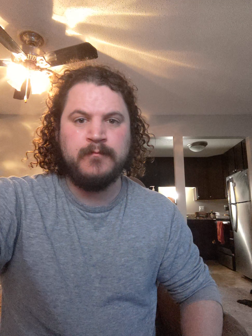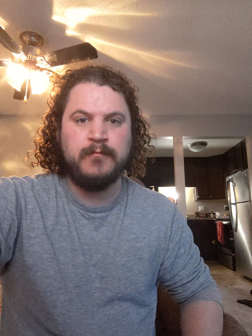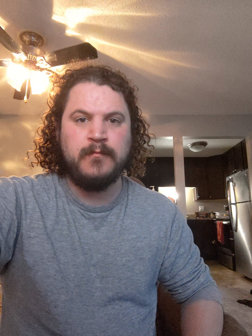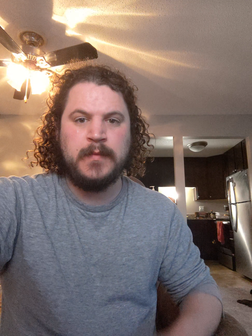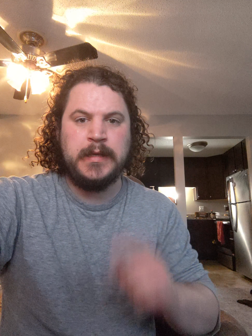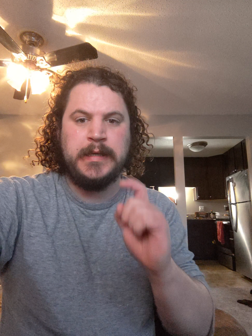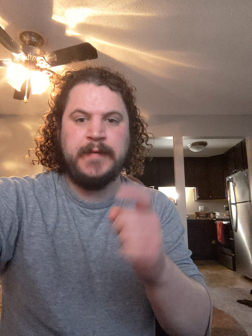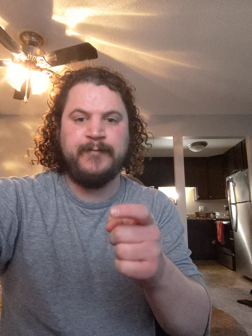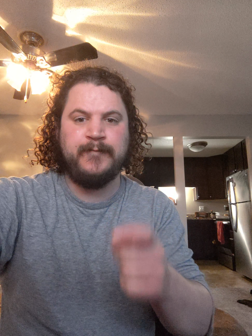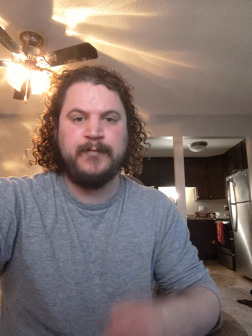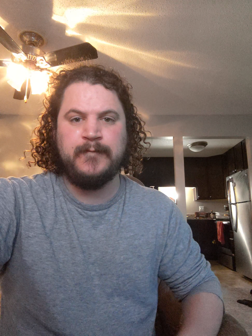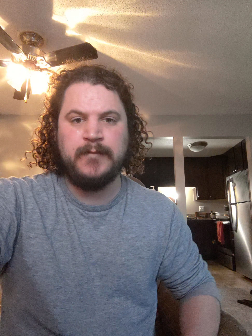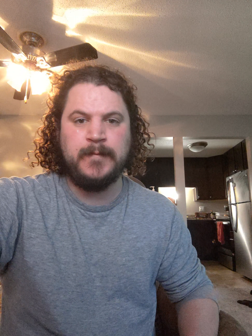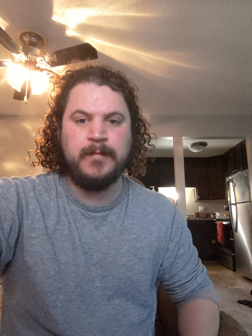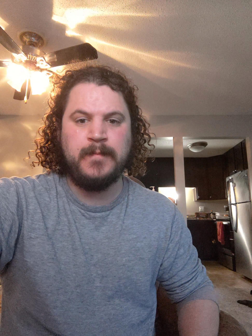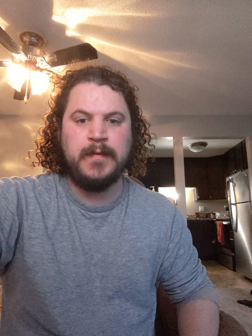give